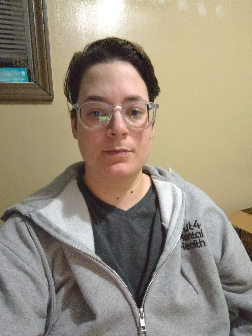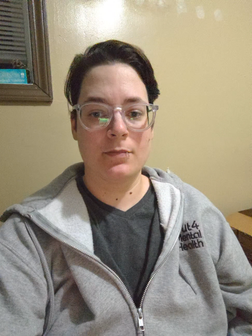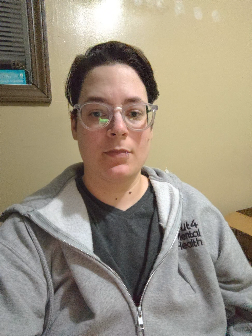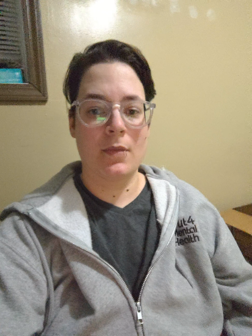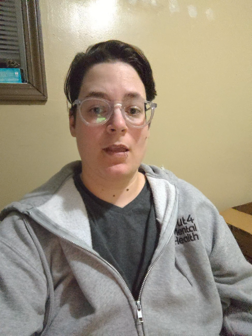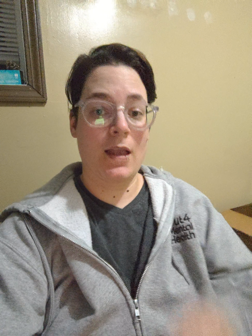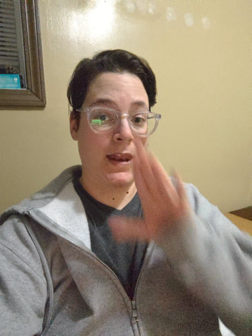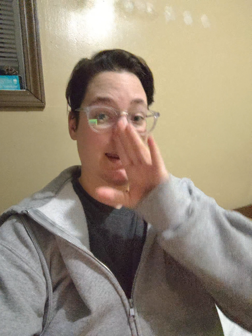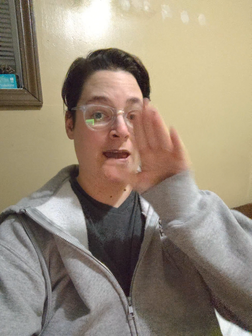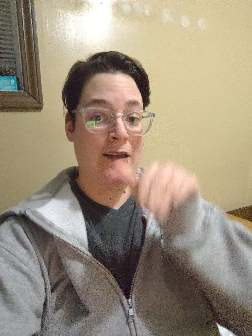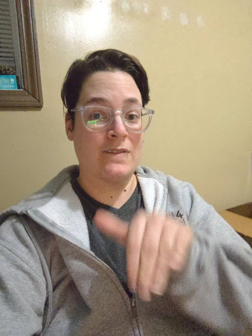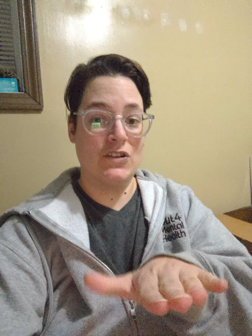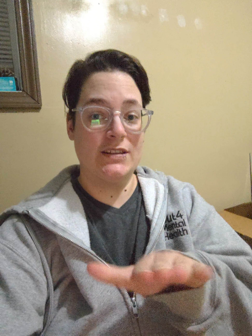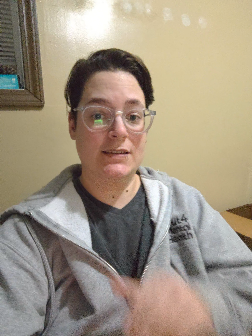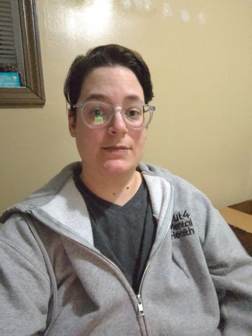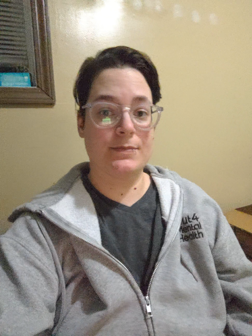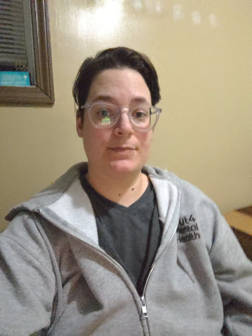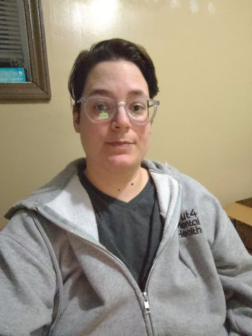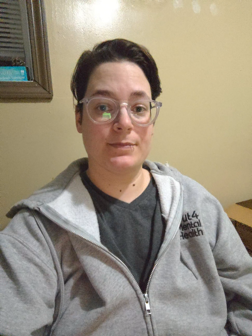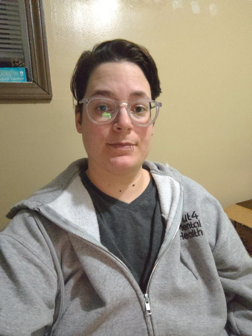elephant